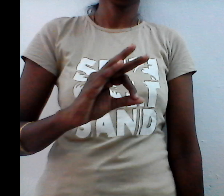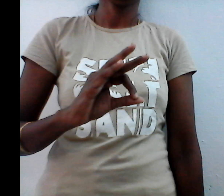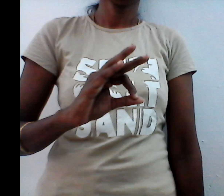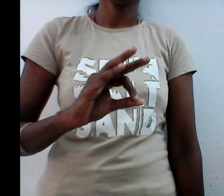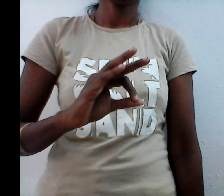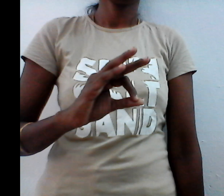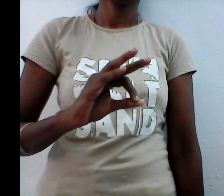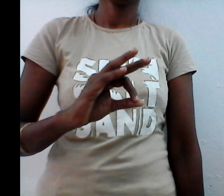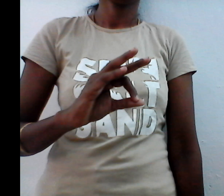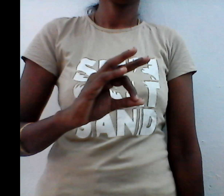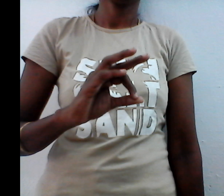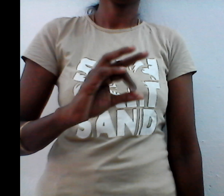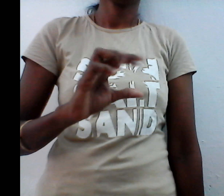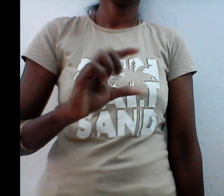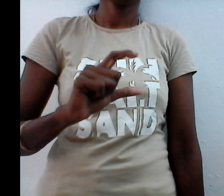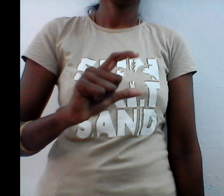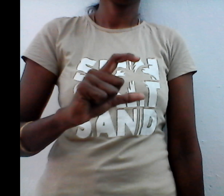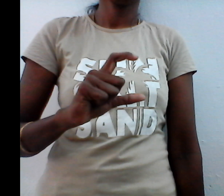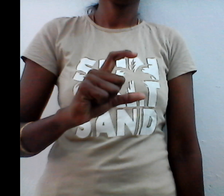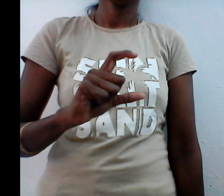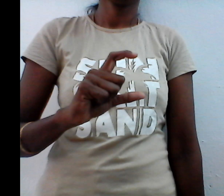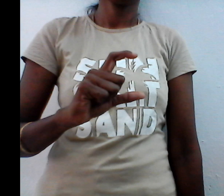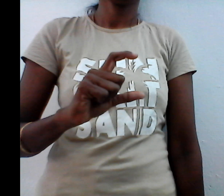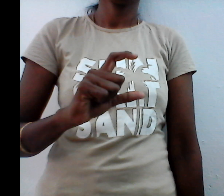ഓ